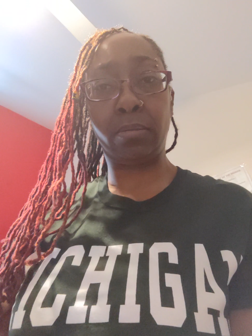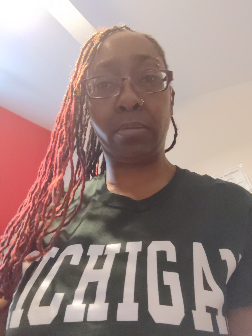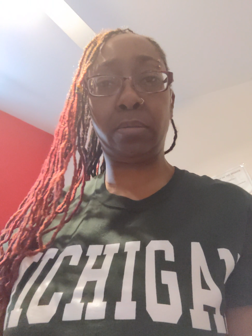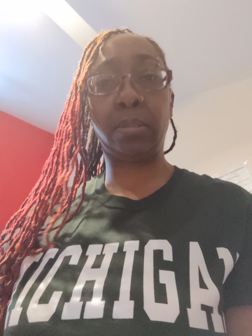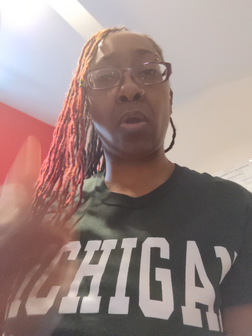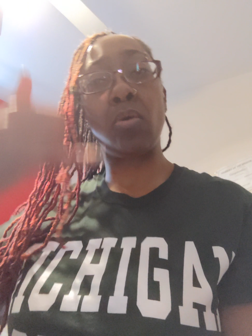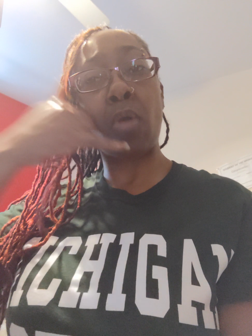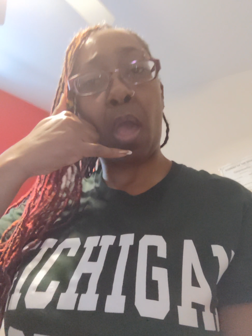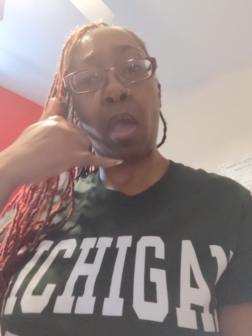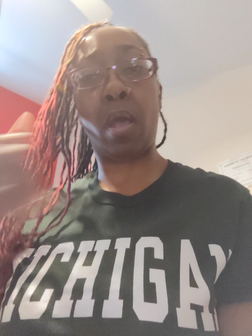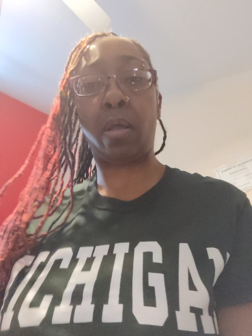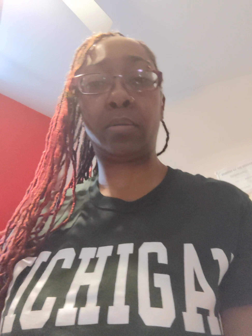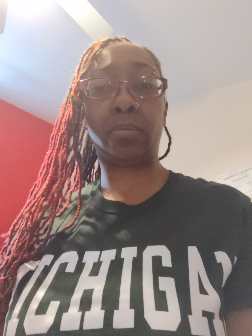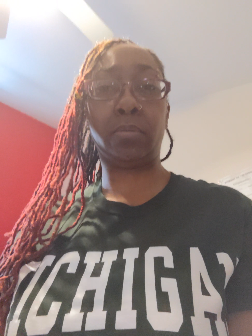call on the phone